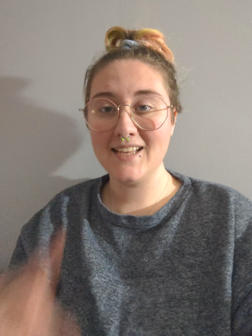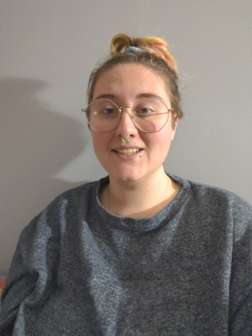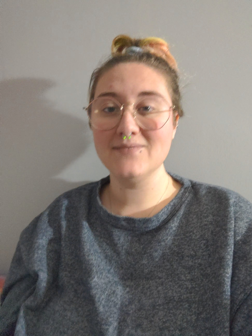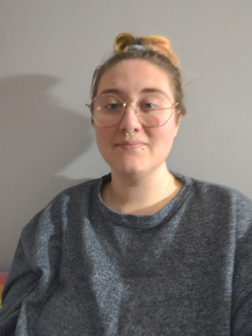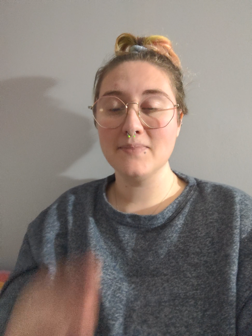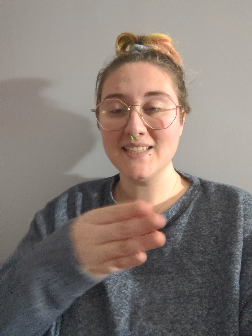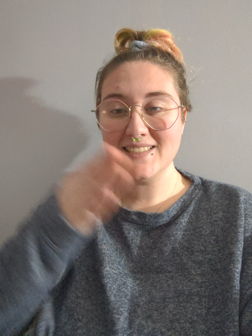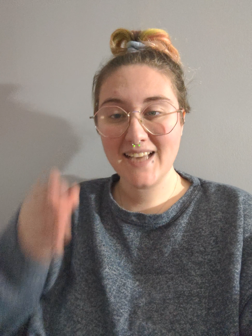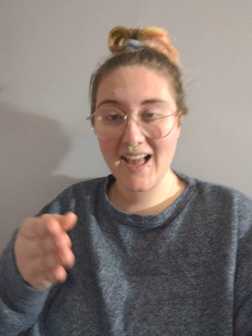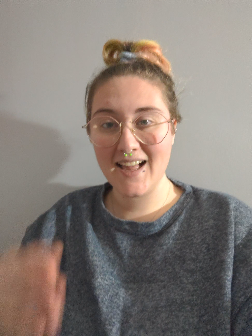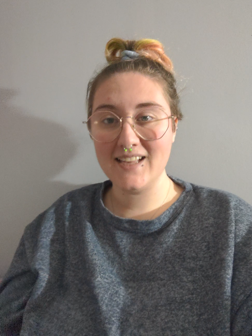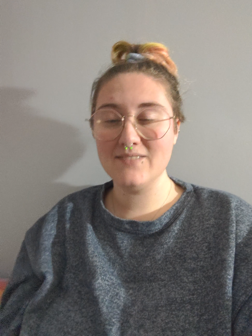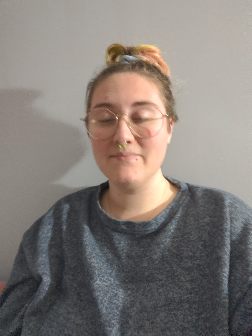beside